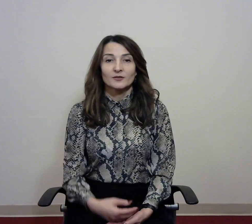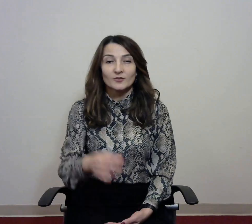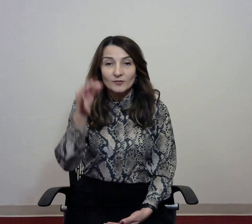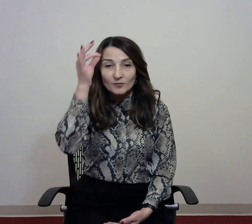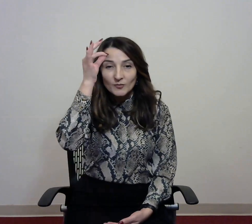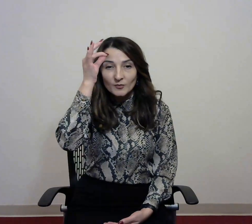xatırladım